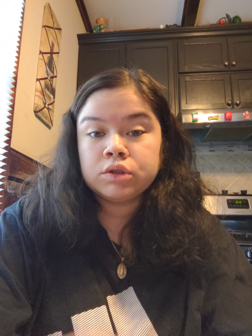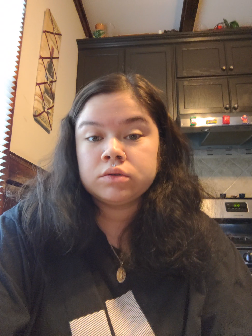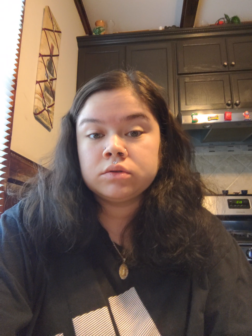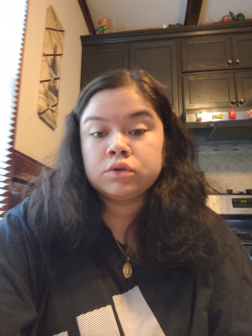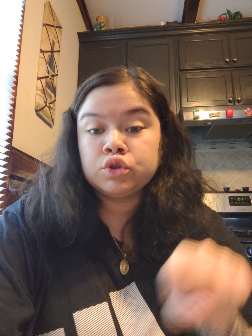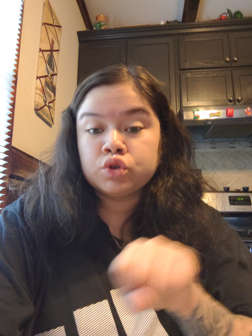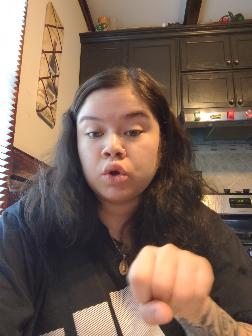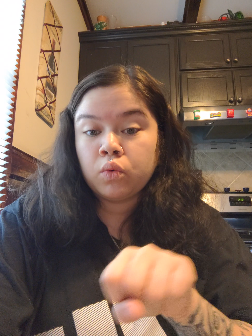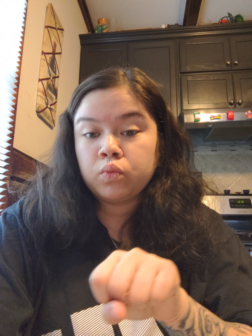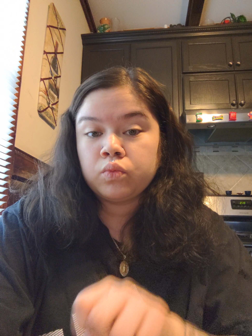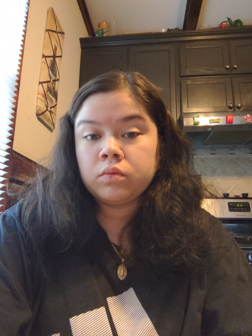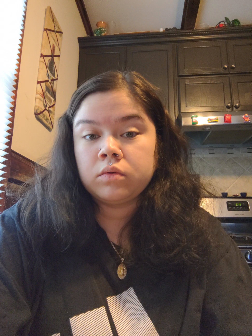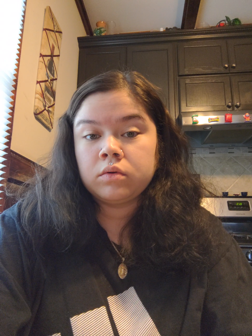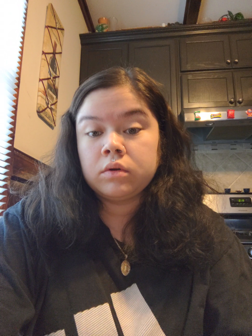shoe